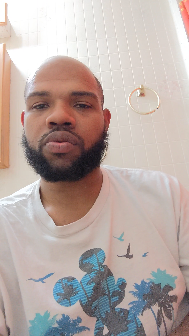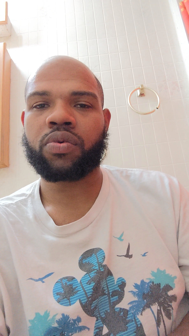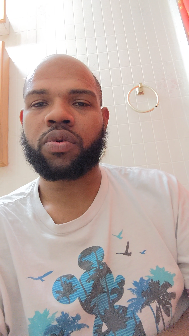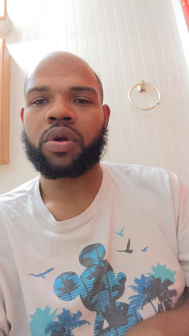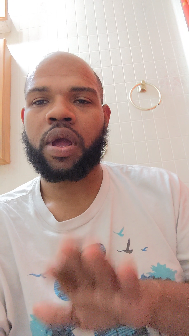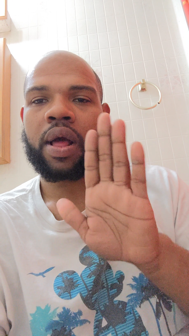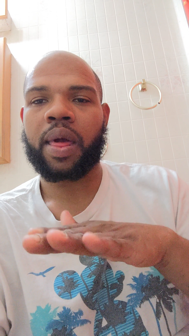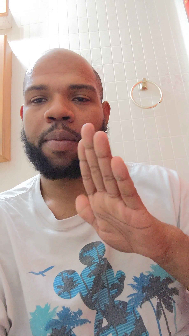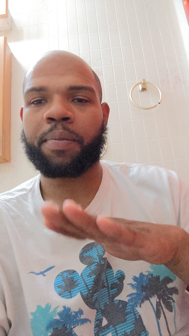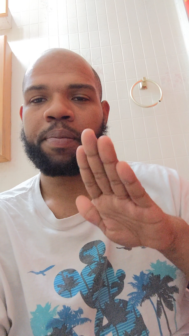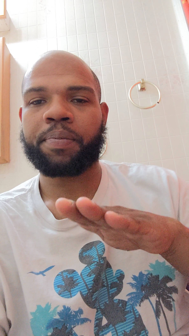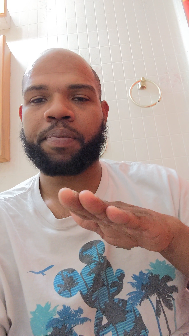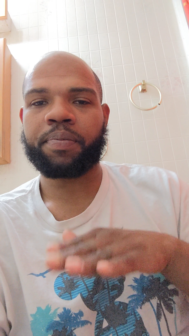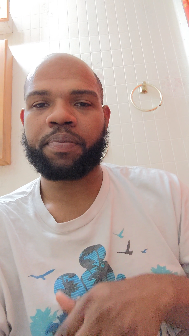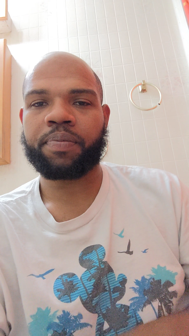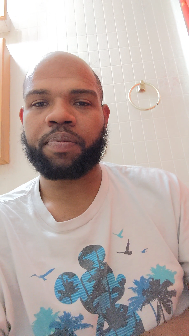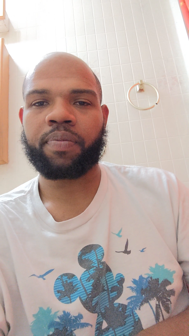clap